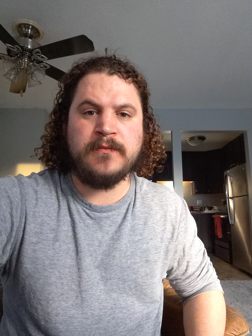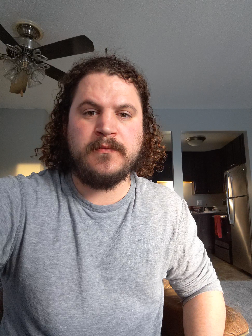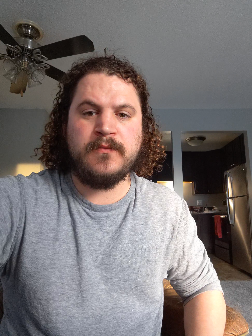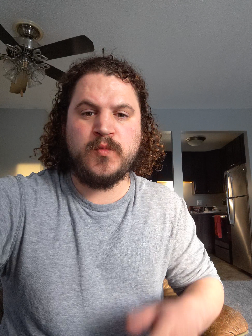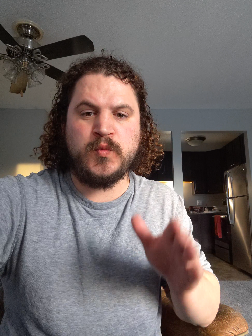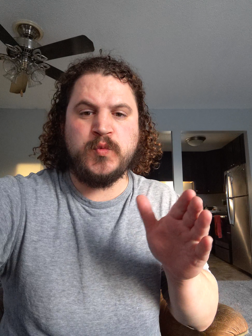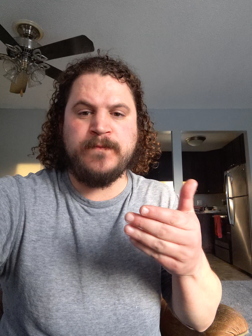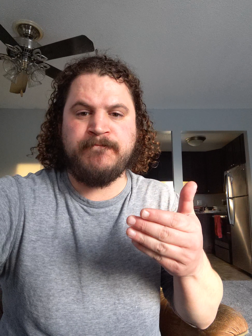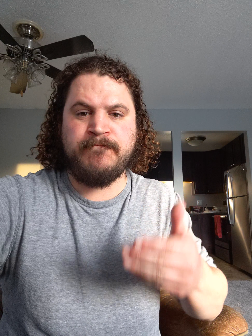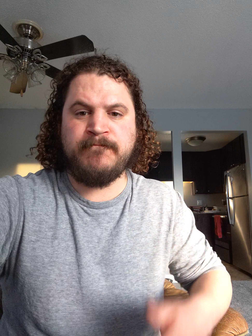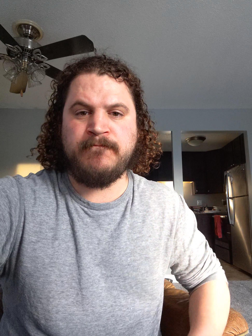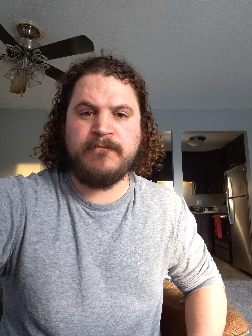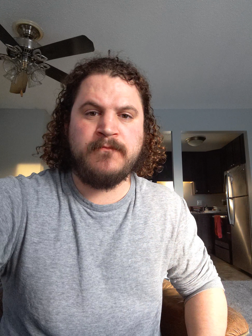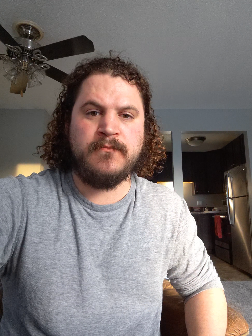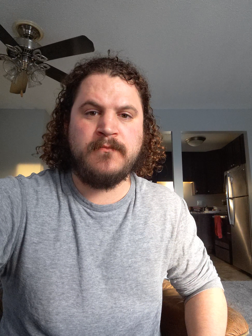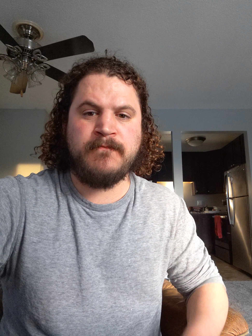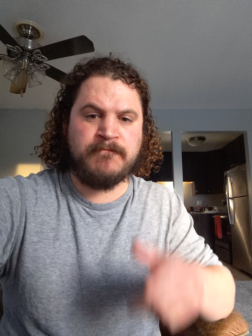room